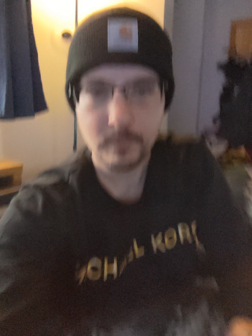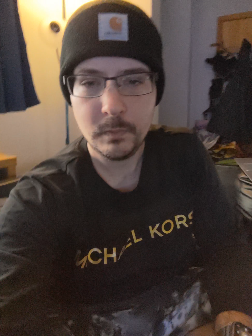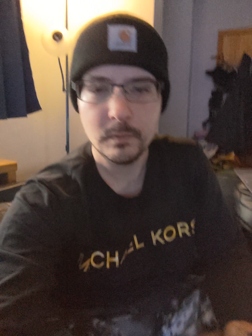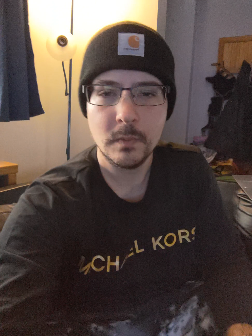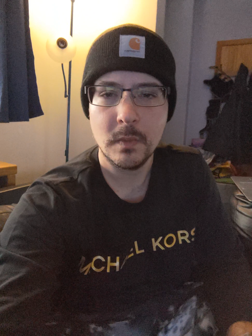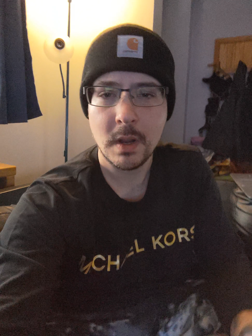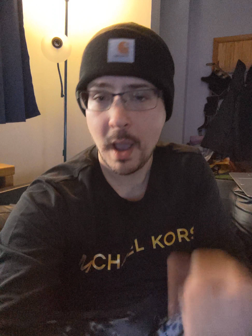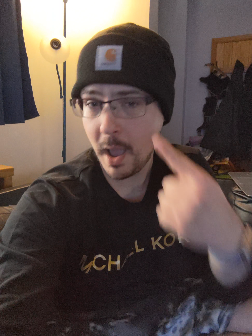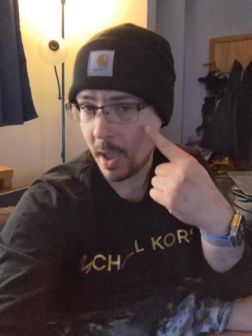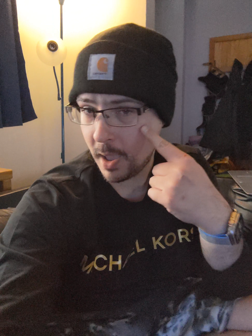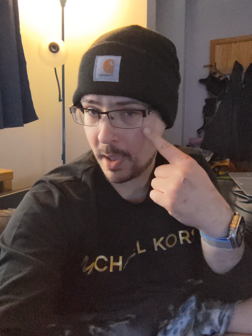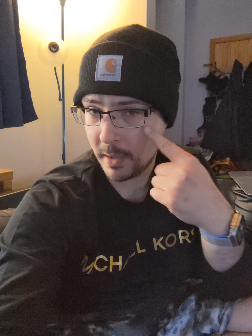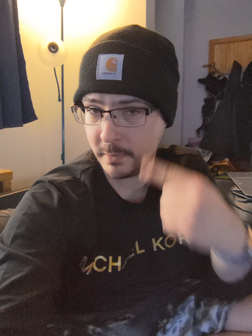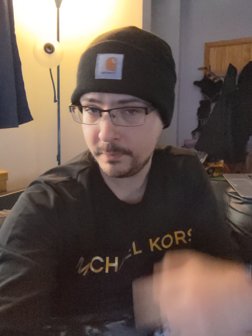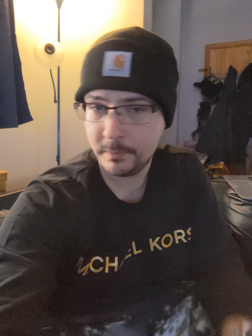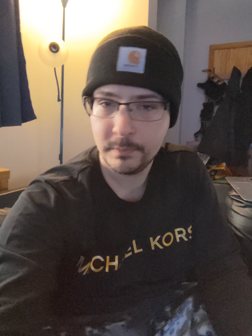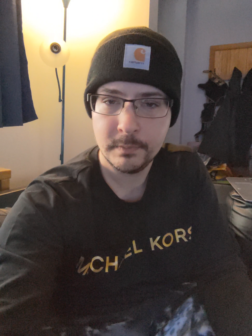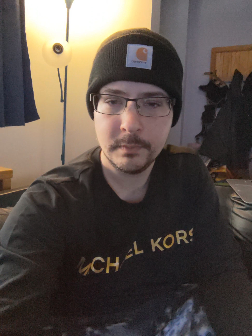eye